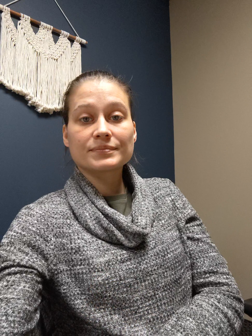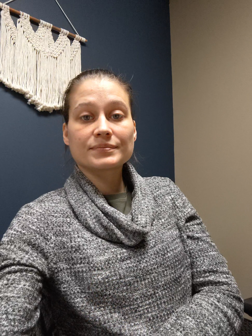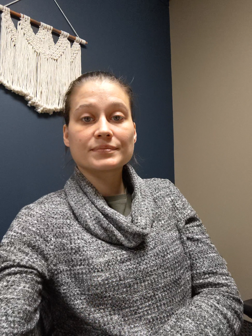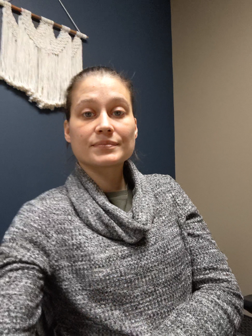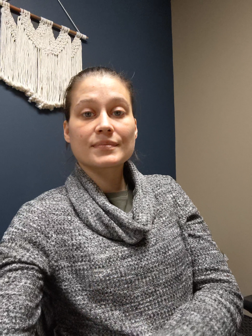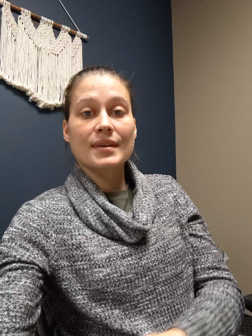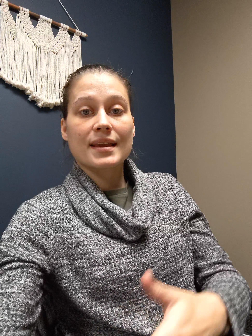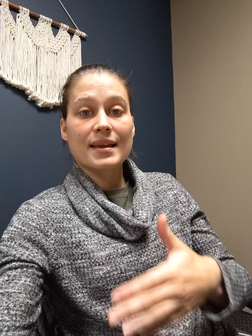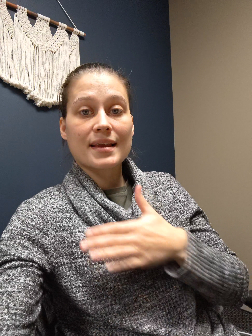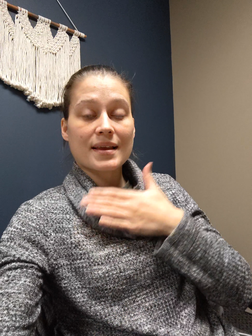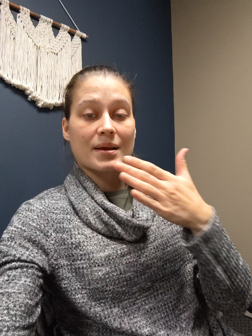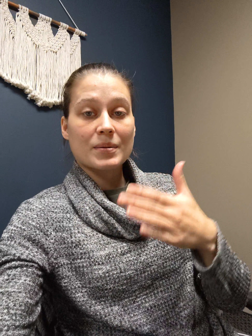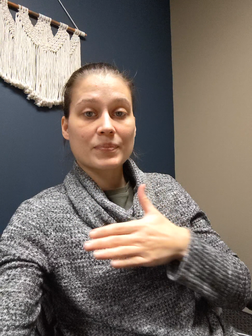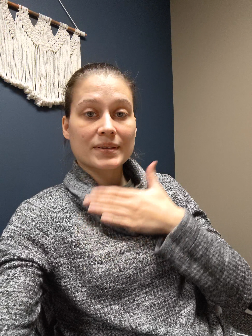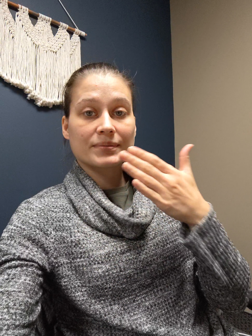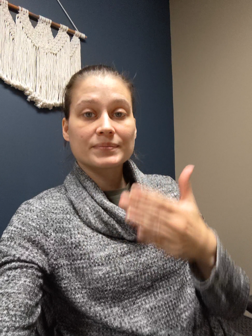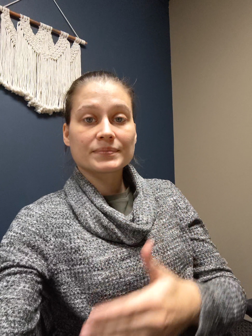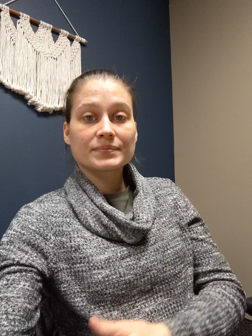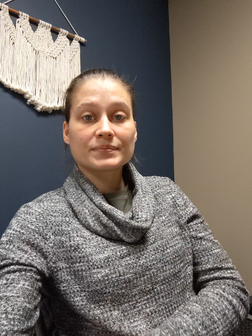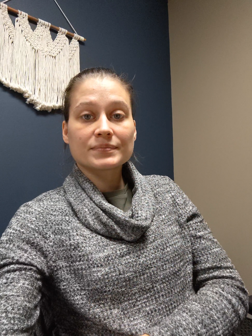happy